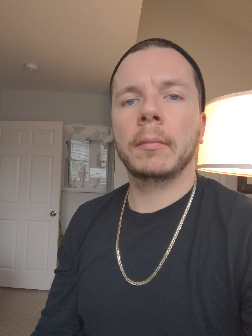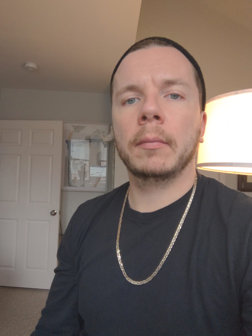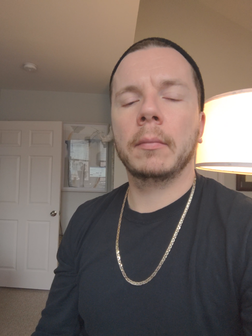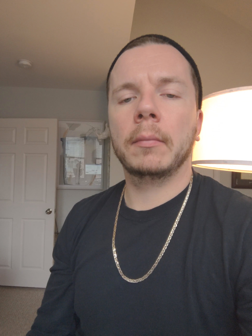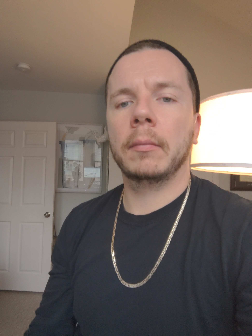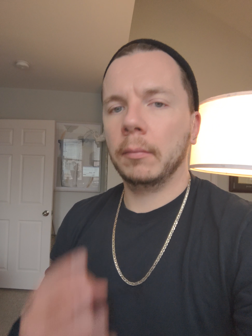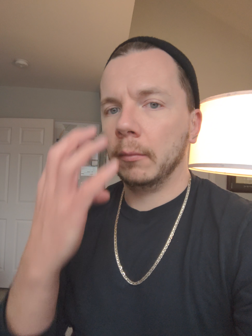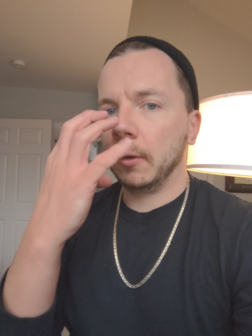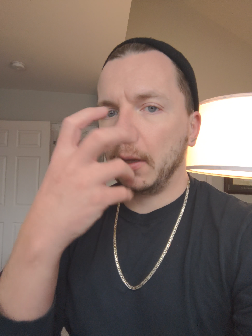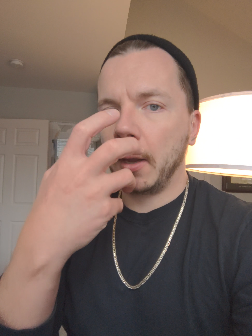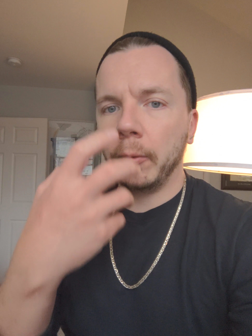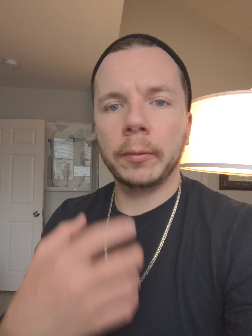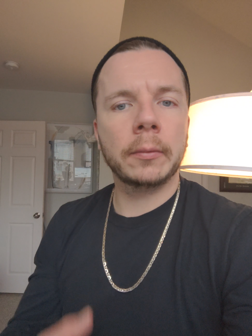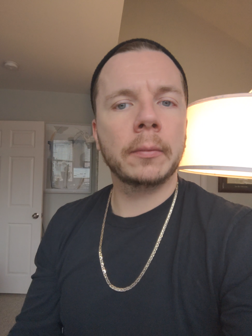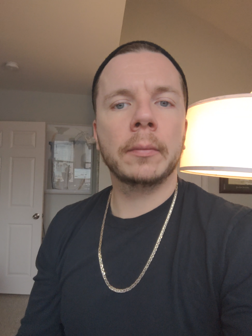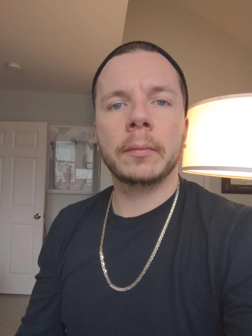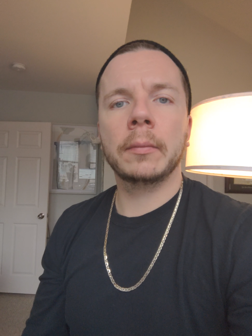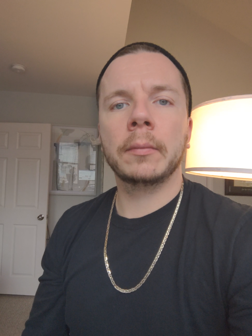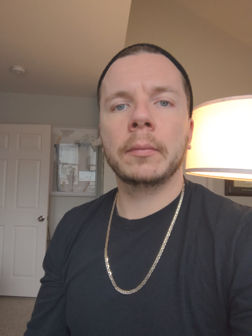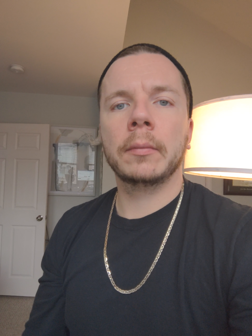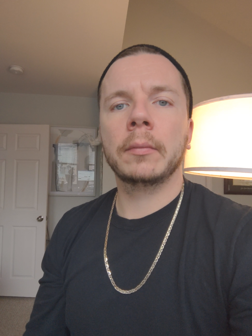clown